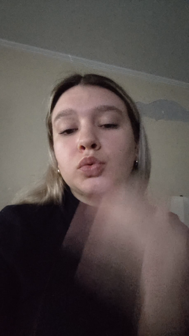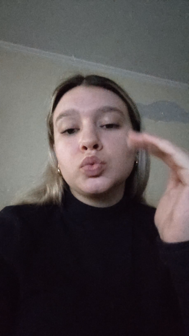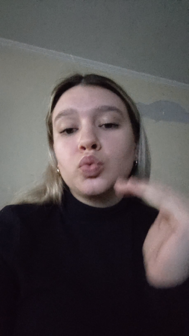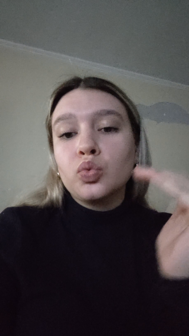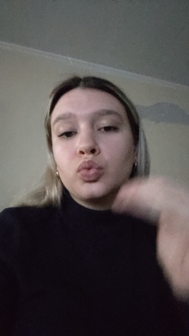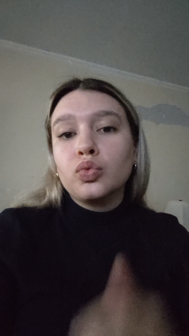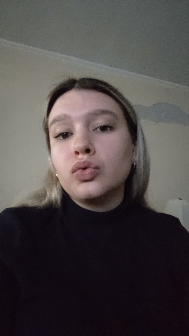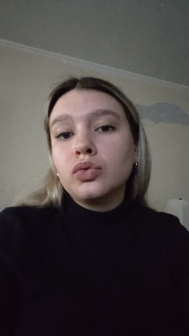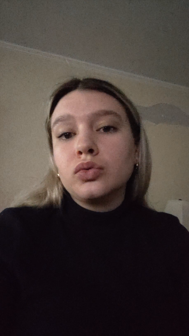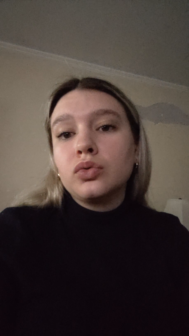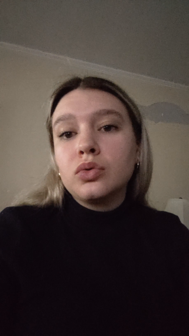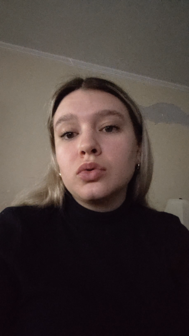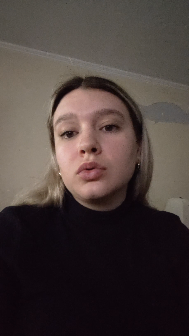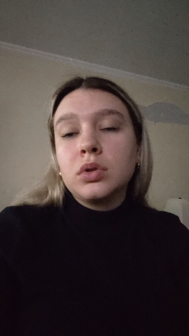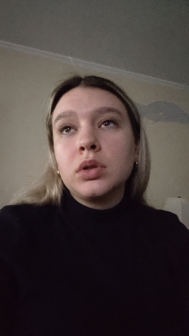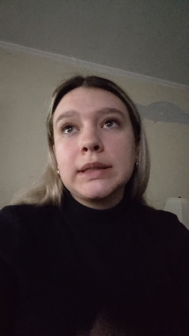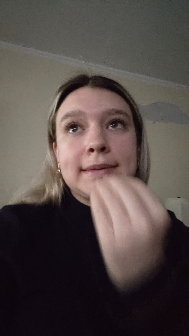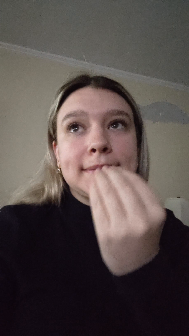eat